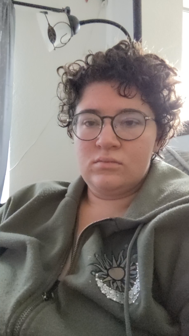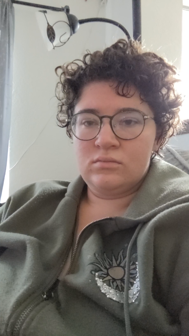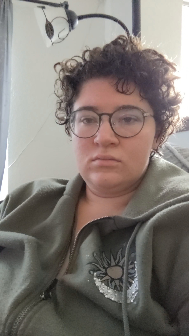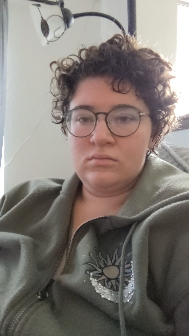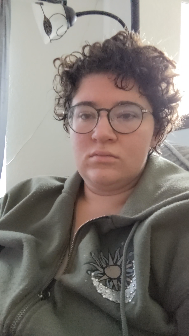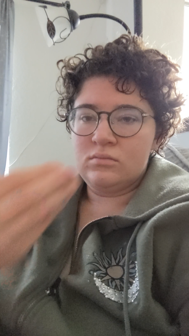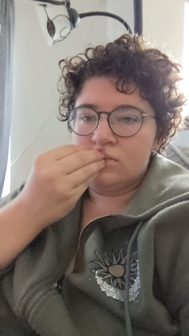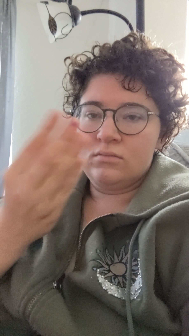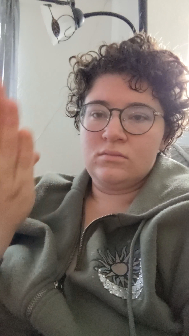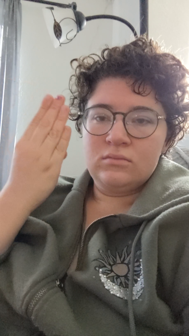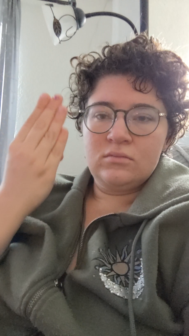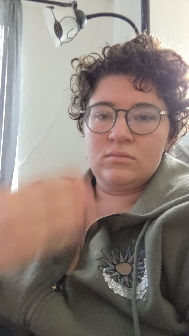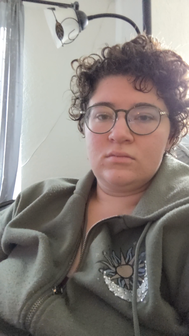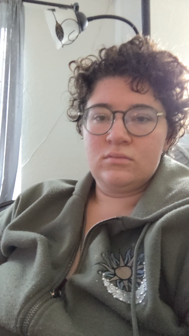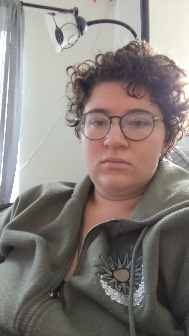breakfast